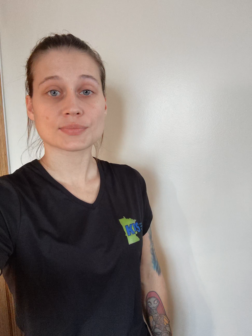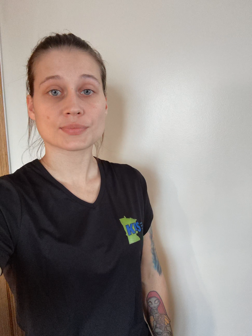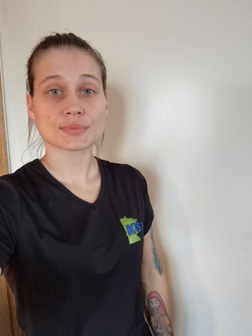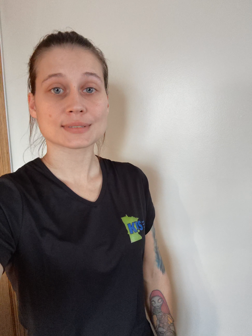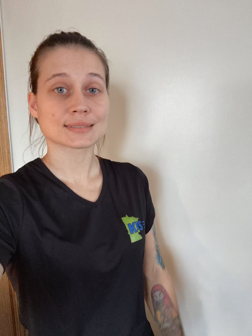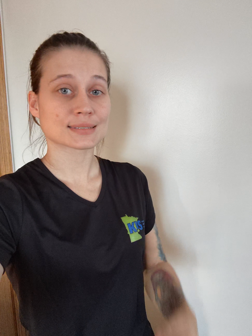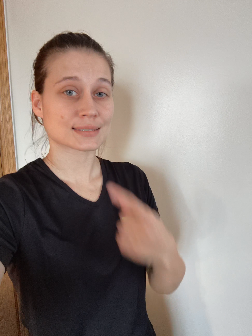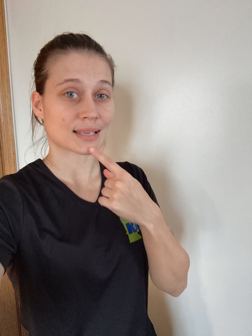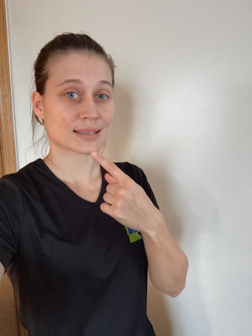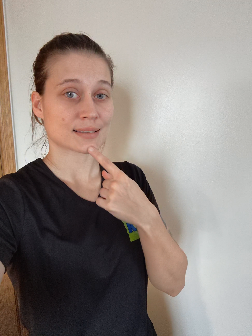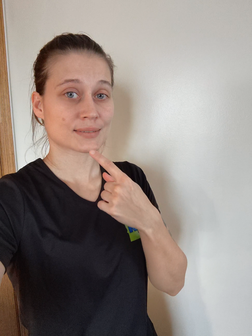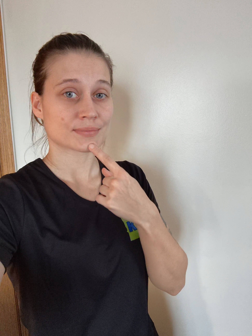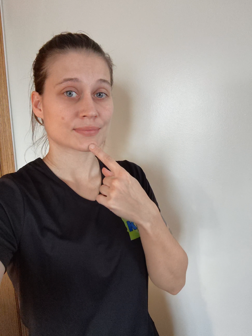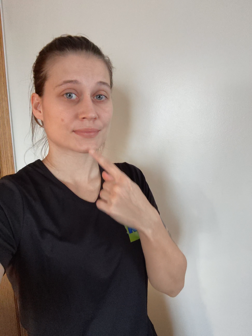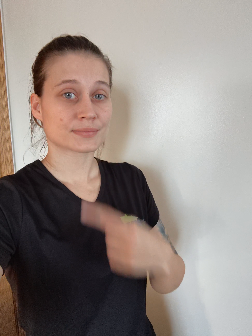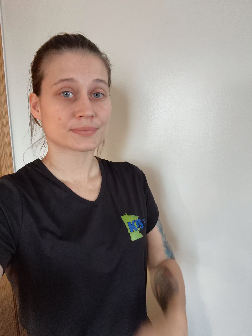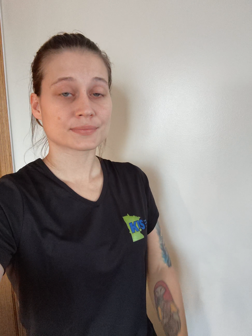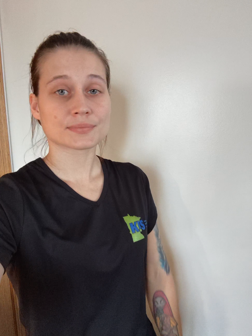say